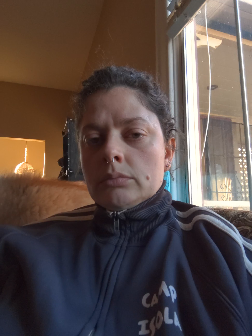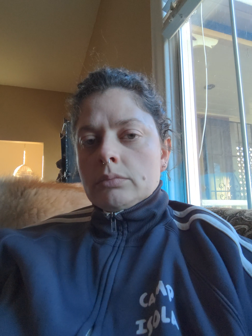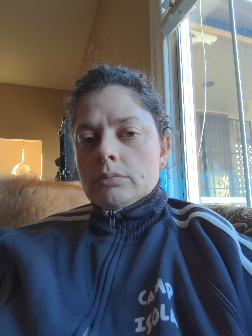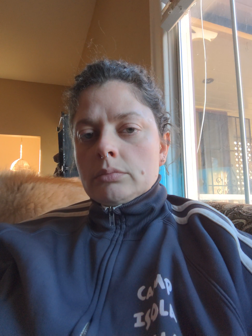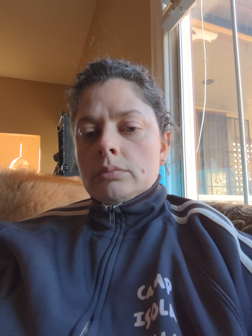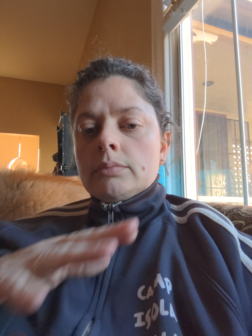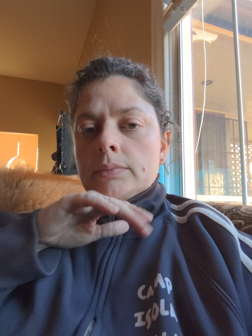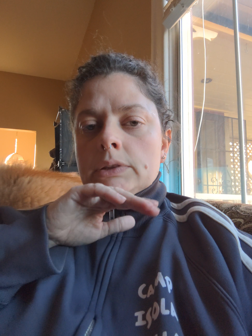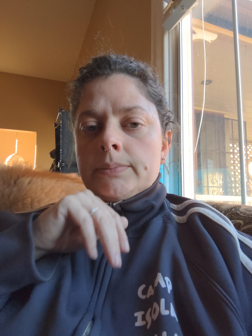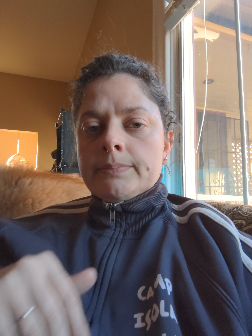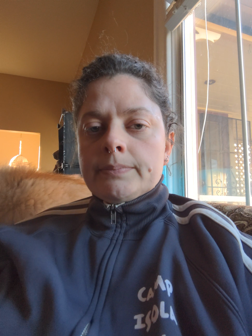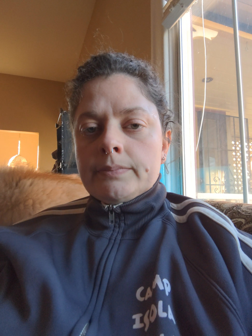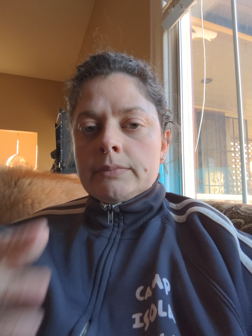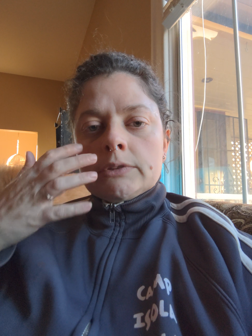pig